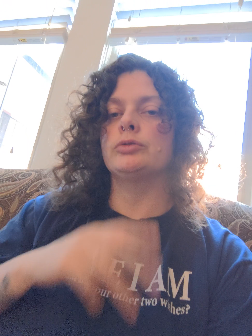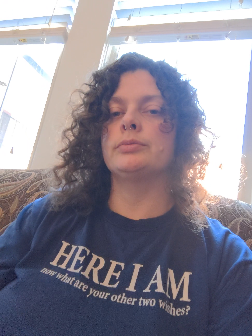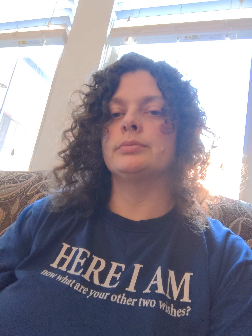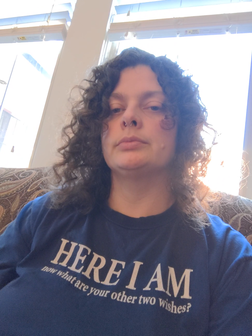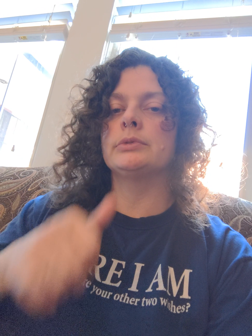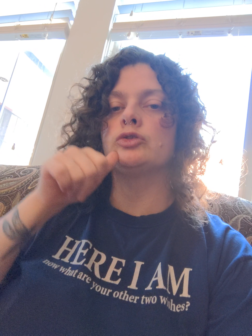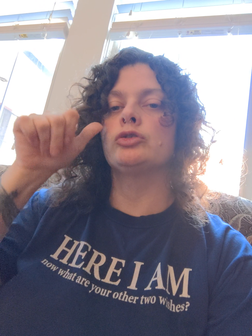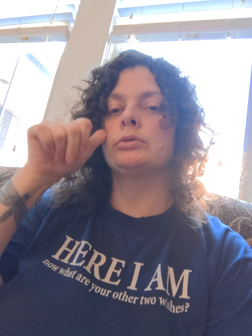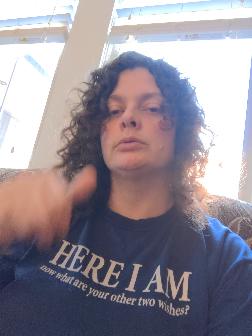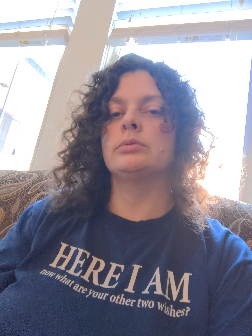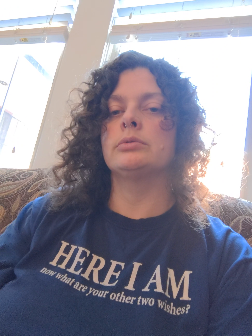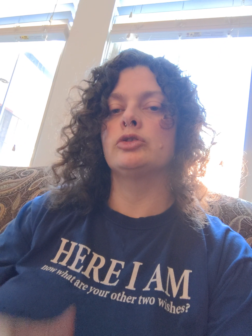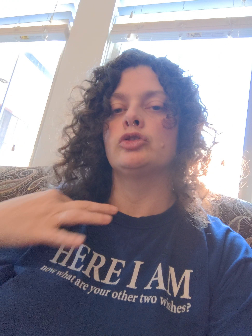yesterday